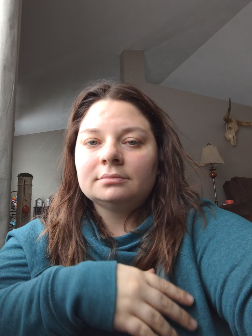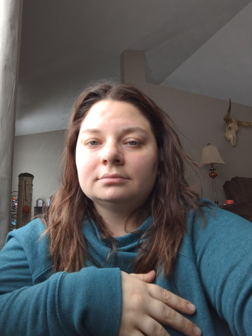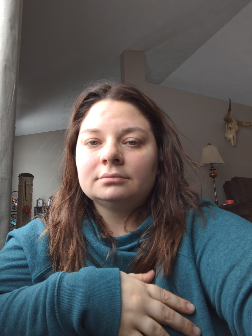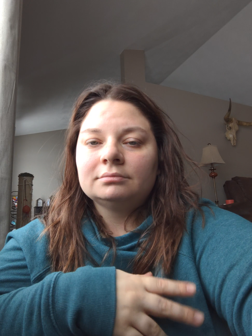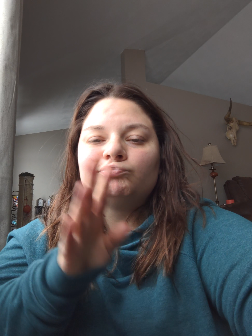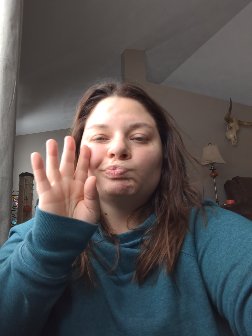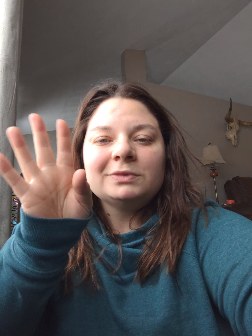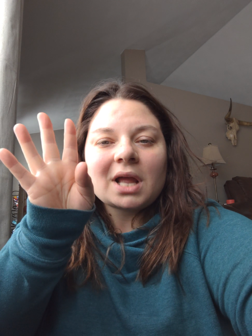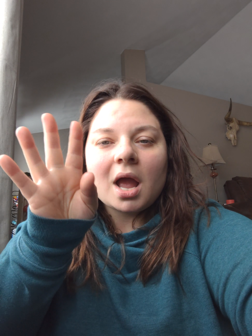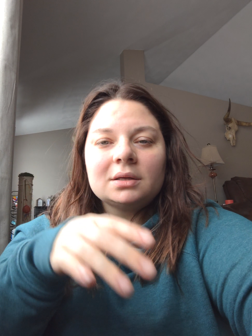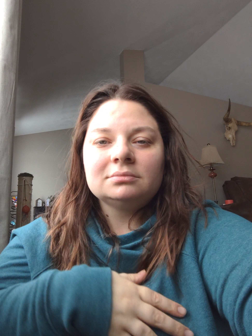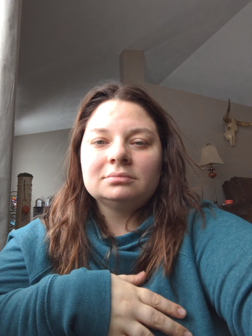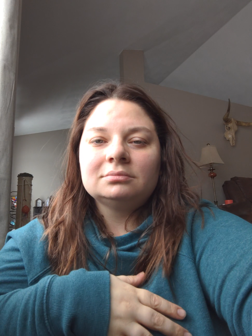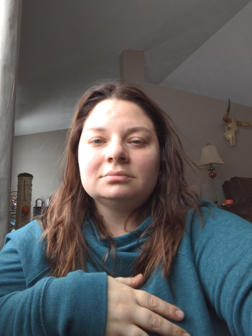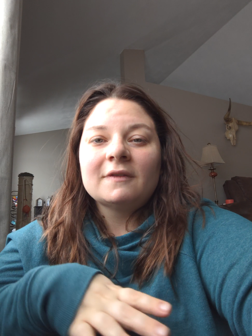pretend